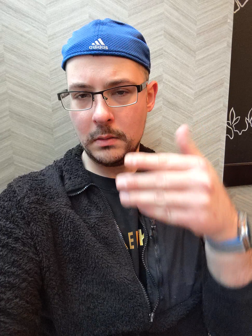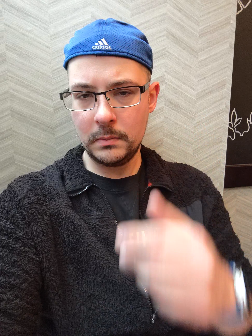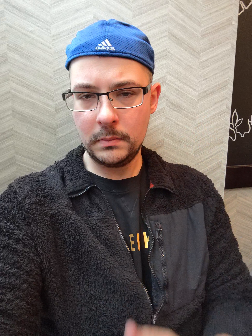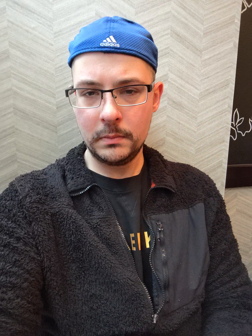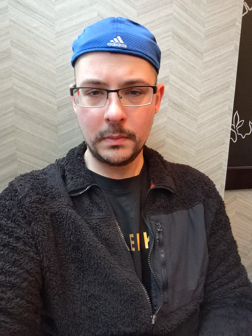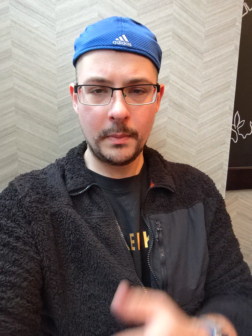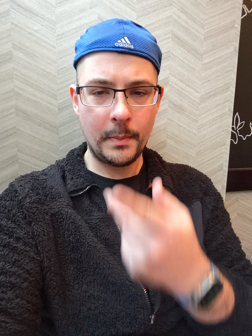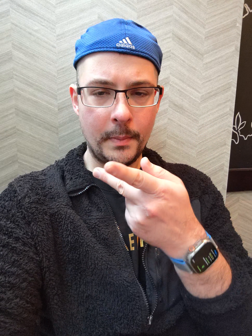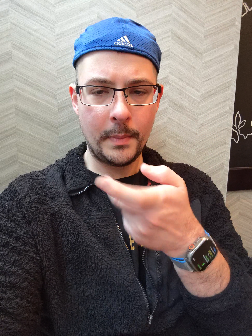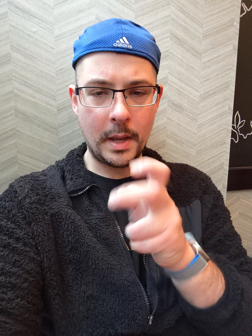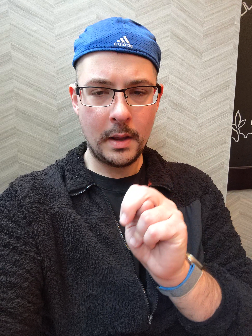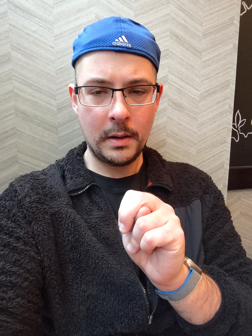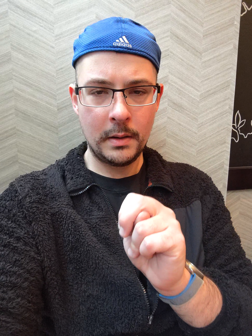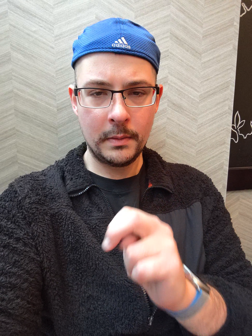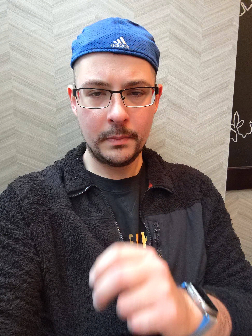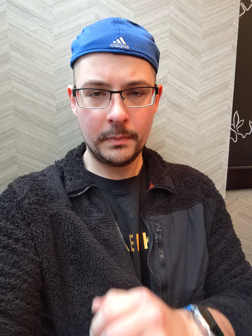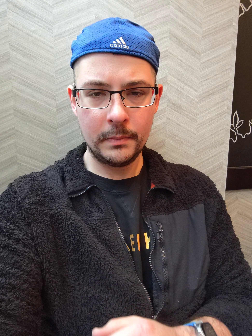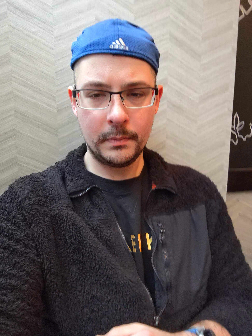pen